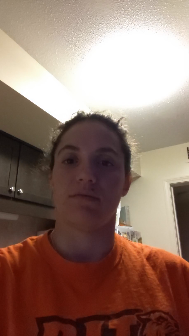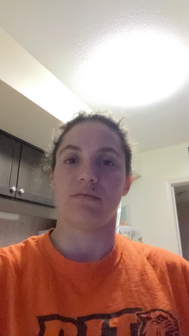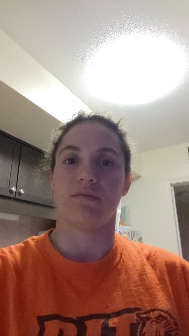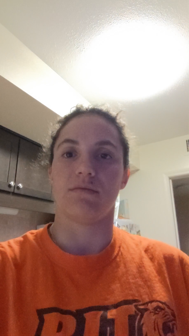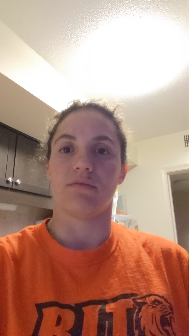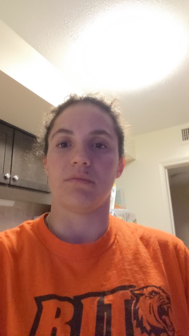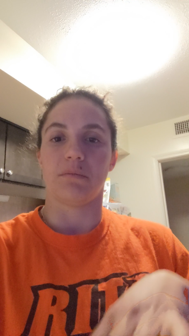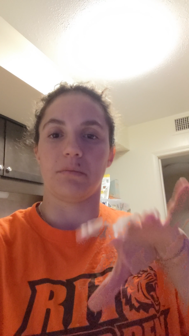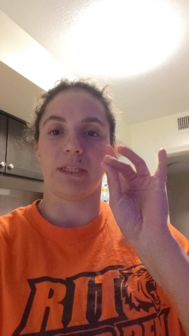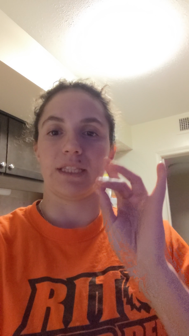pick